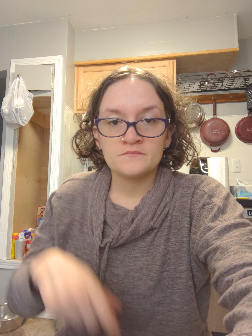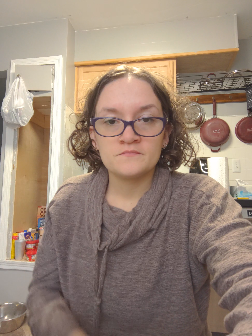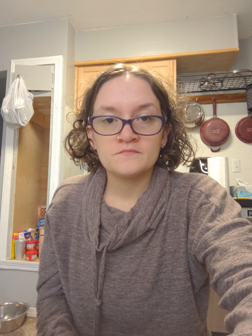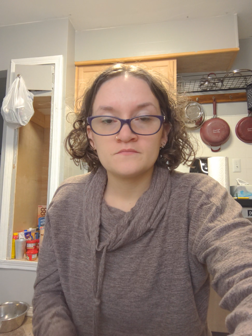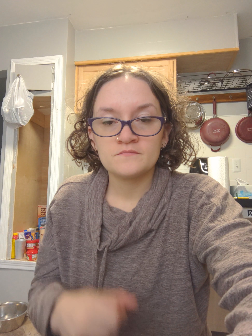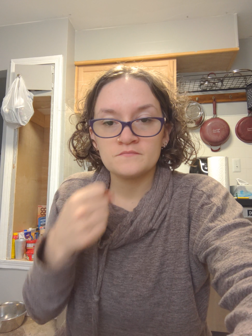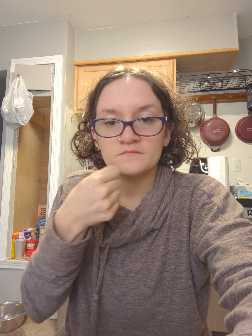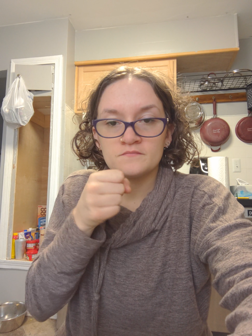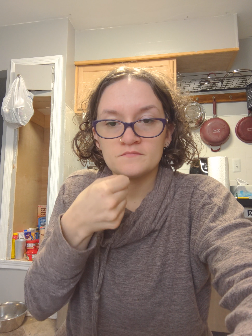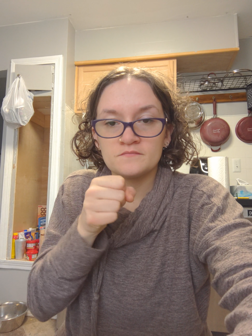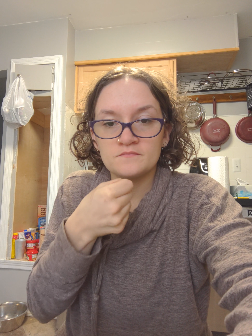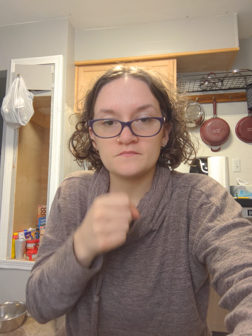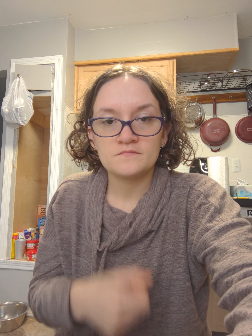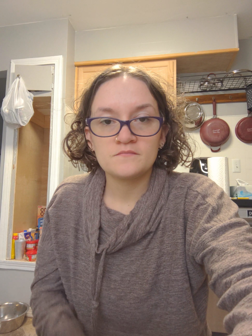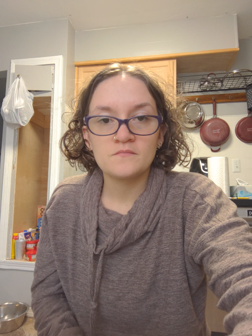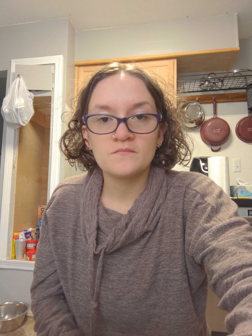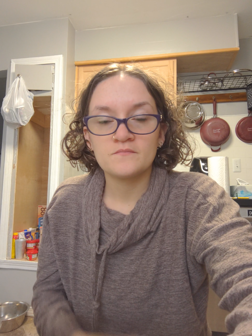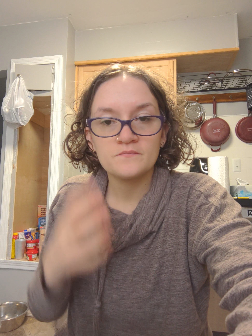make